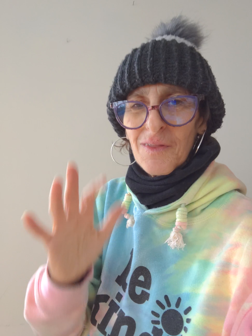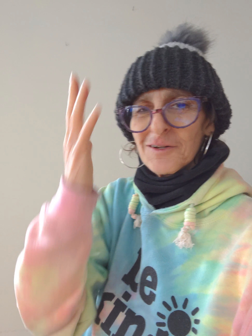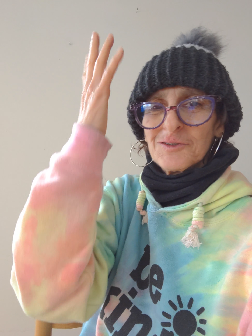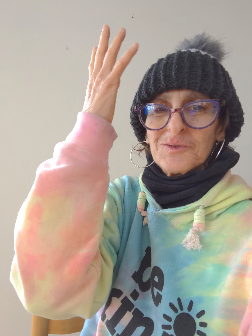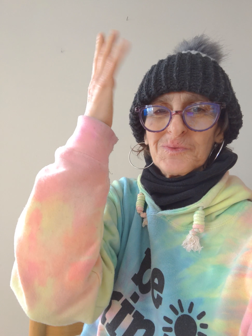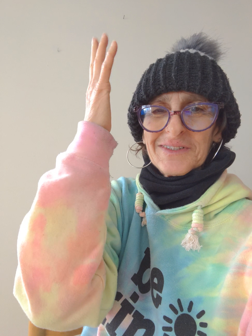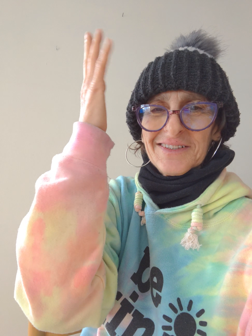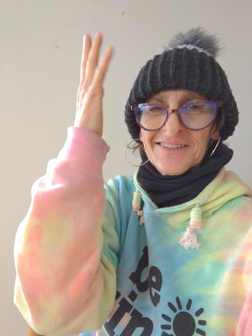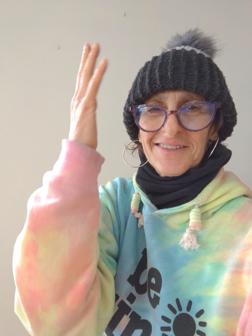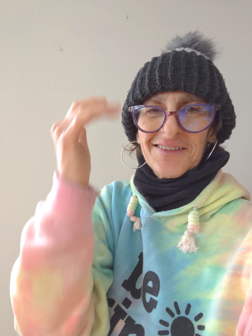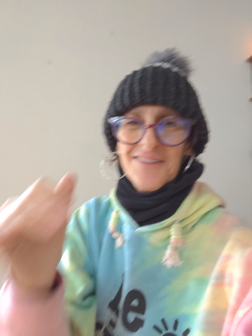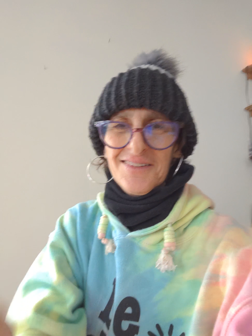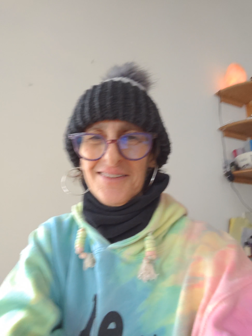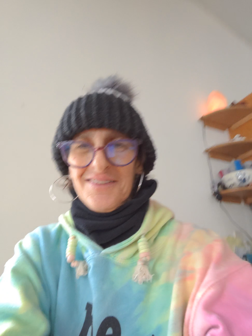tree